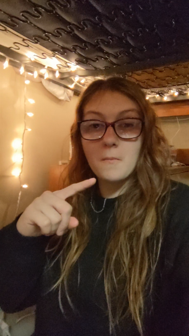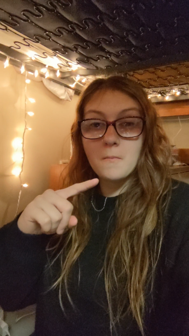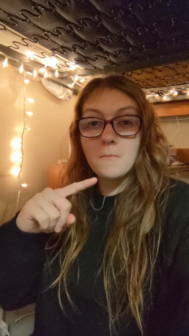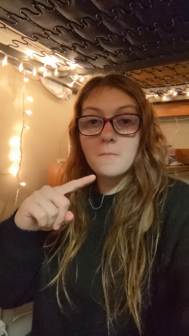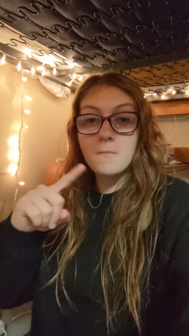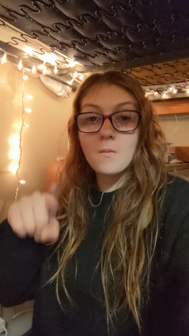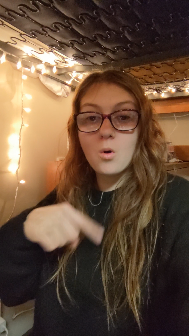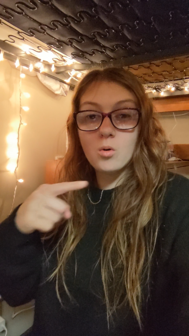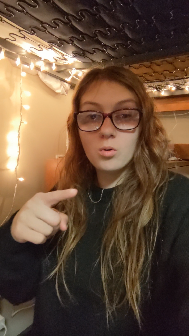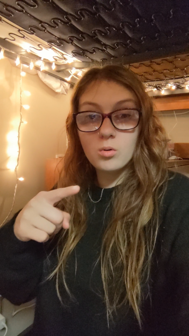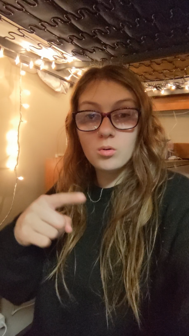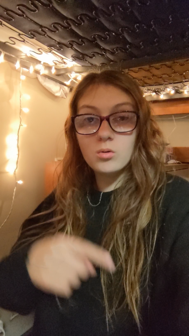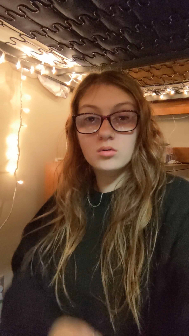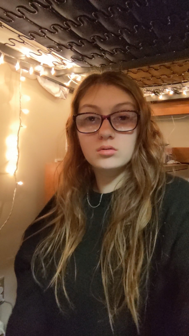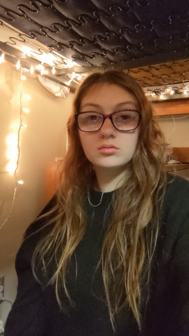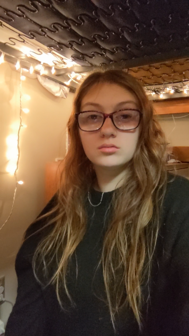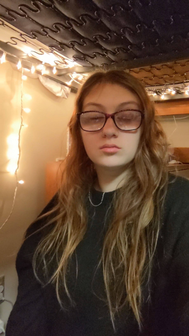about